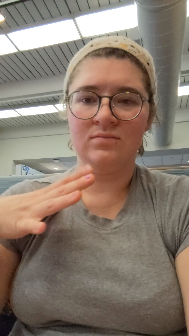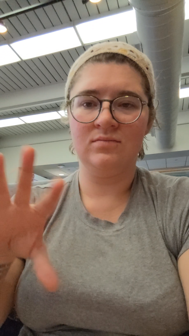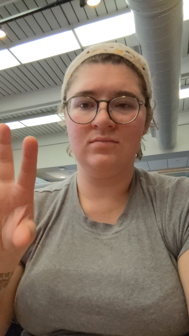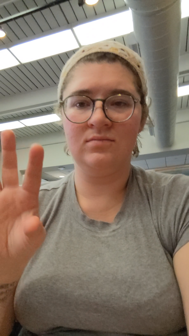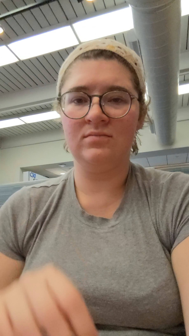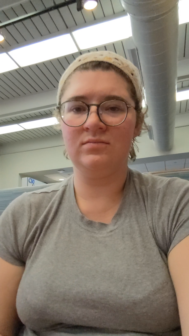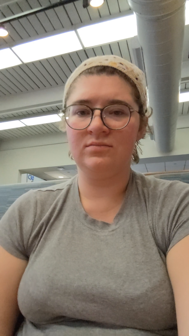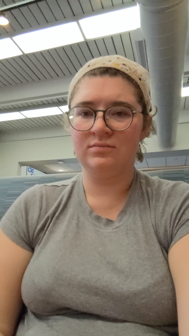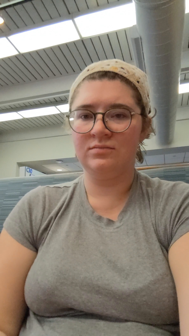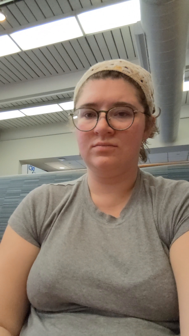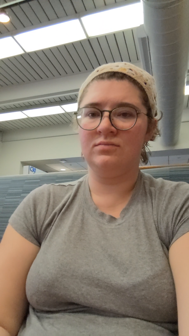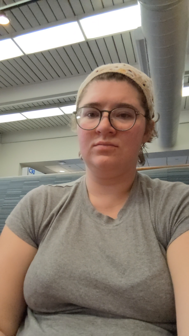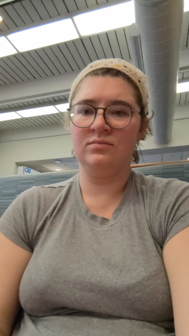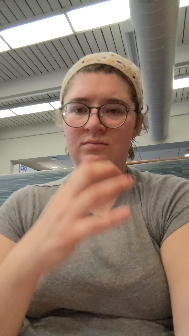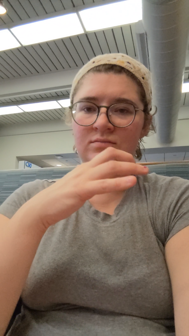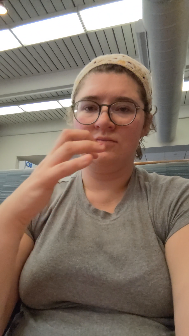grapes